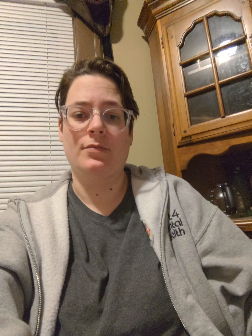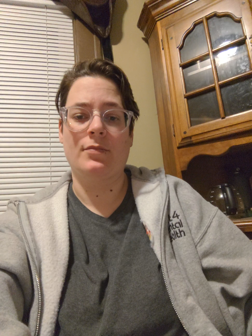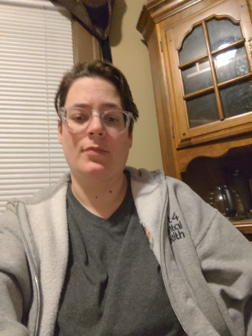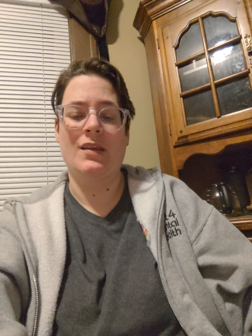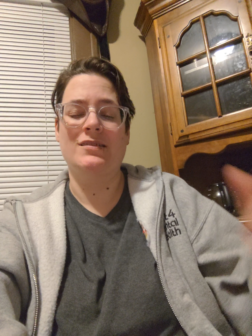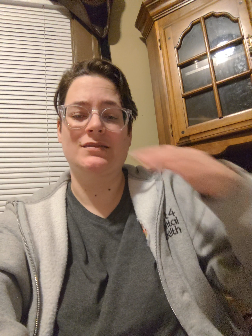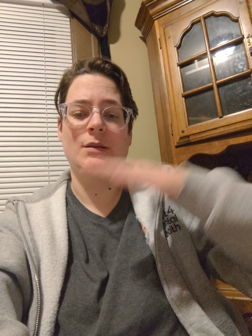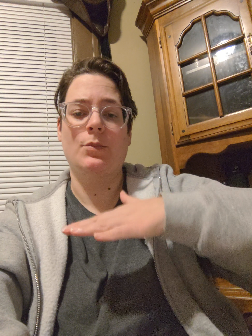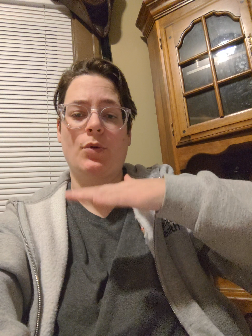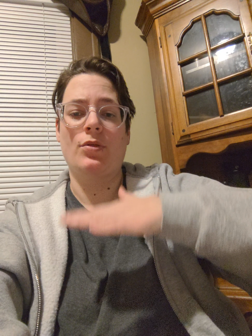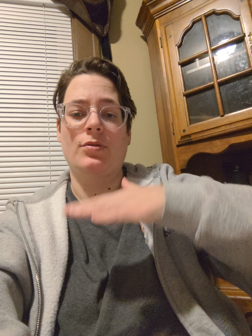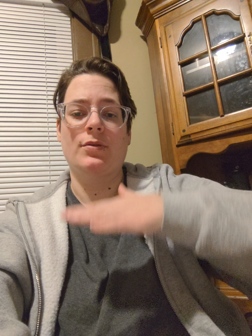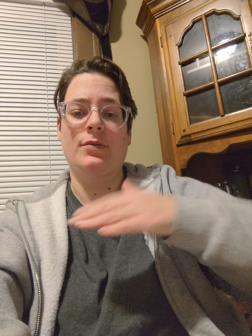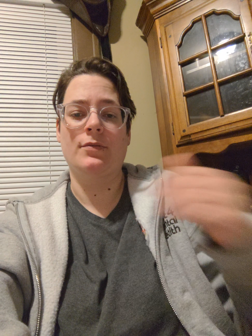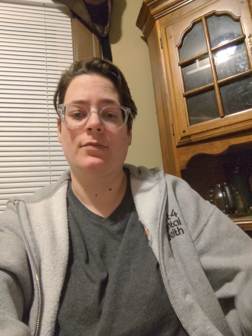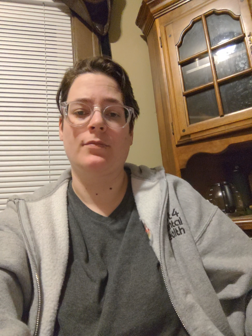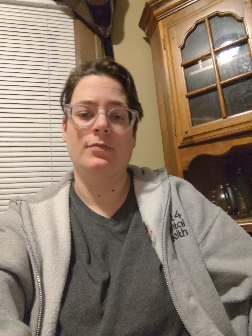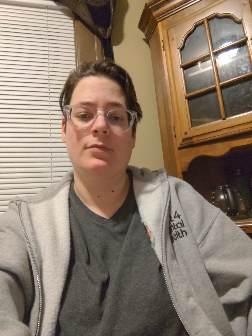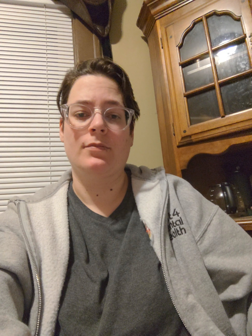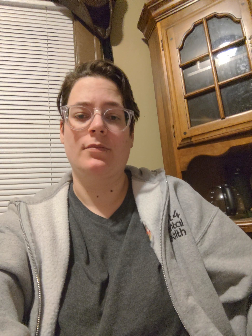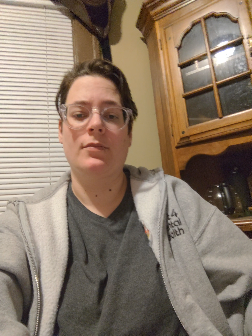table